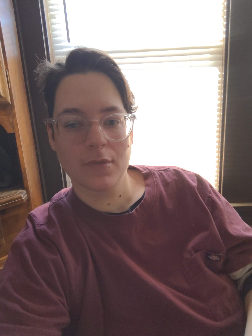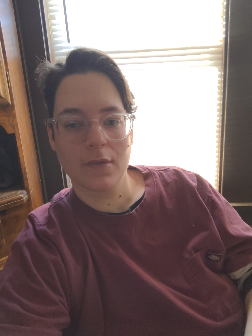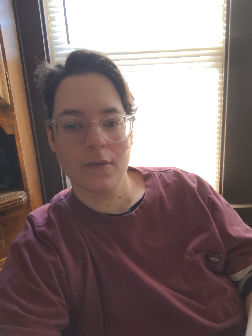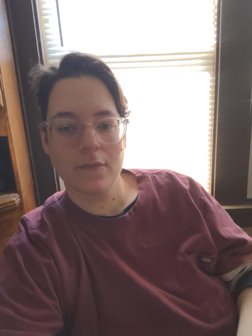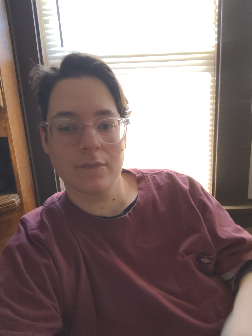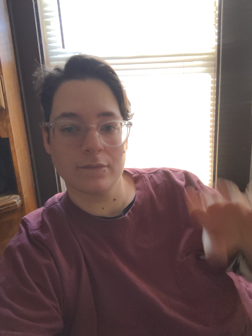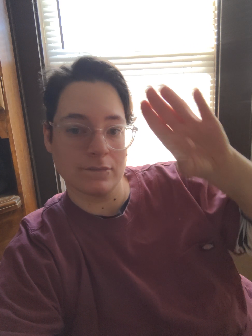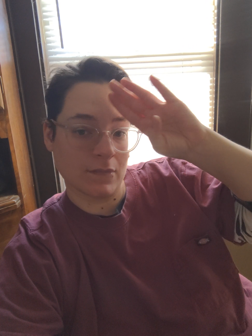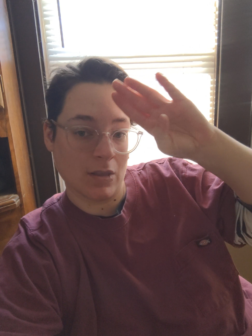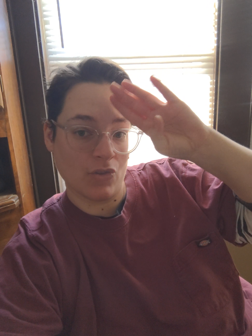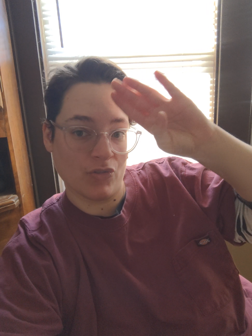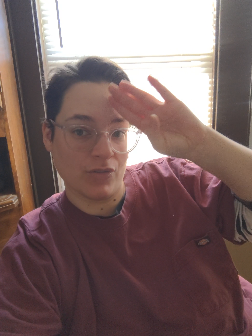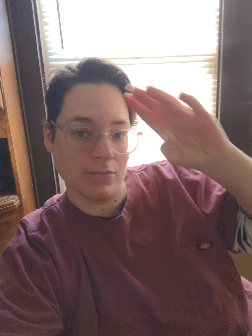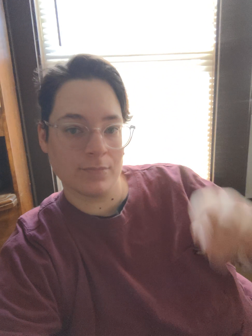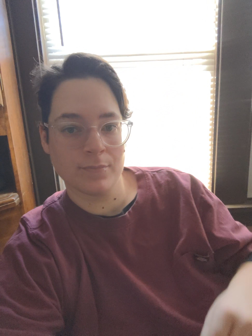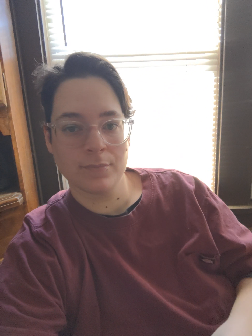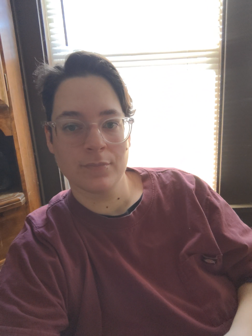fireman